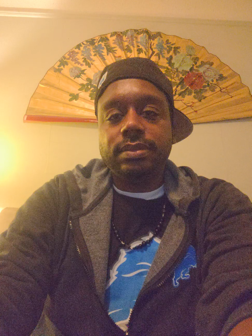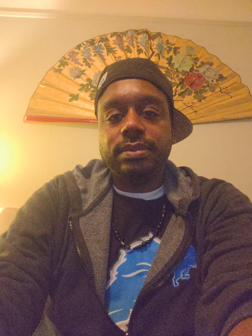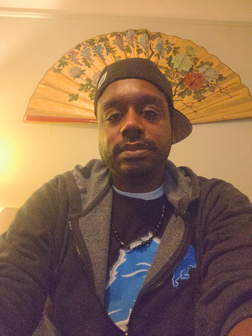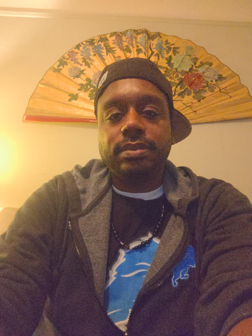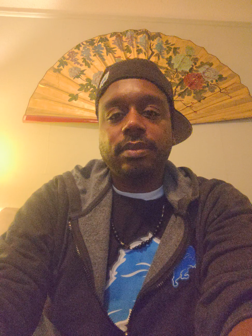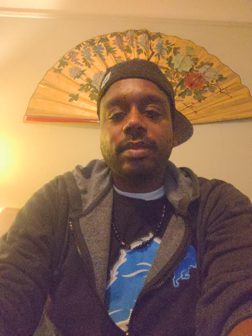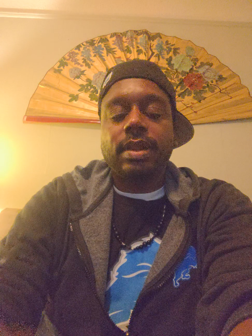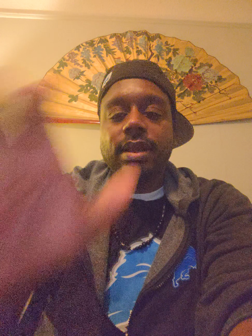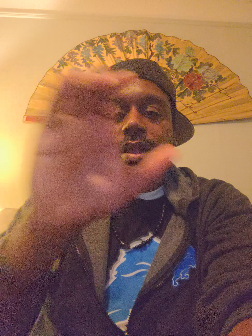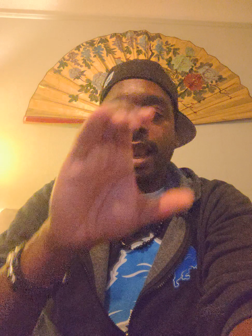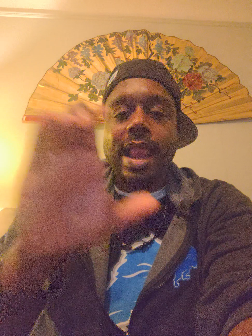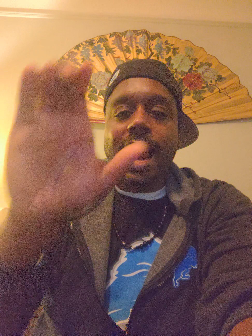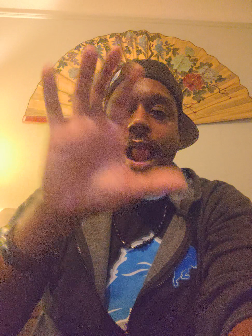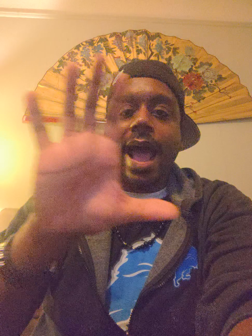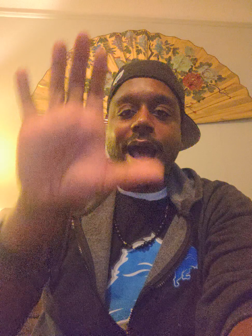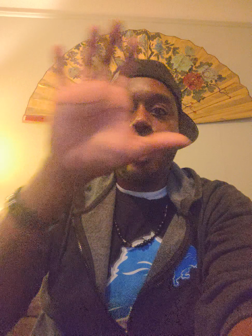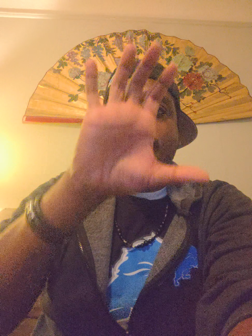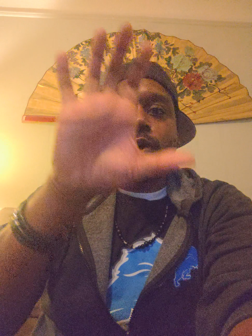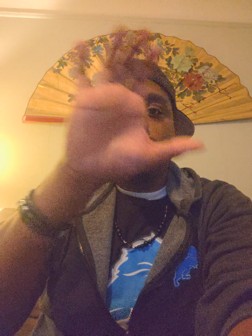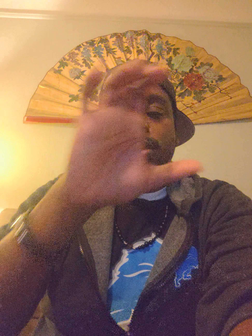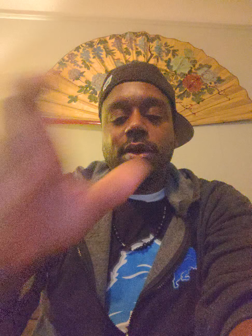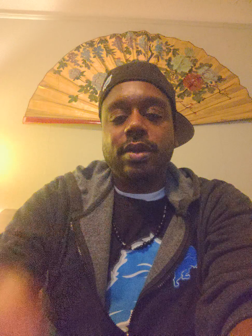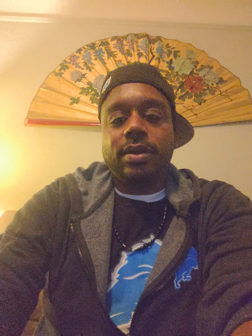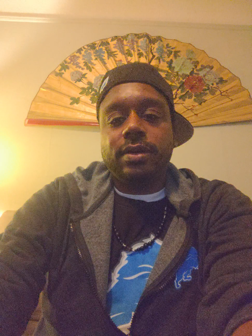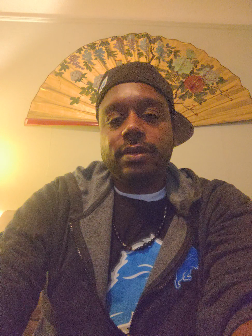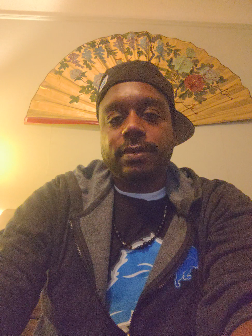cloud